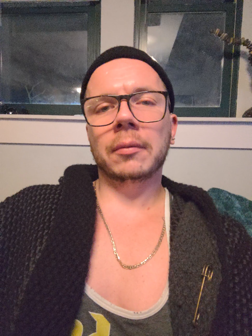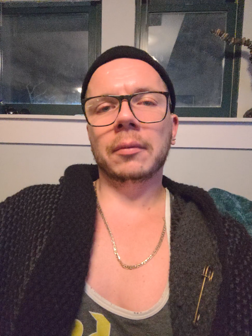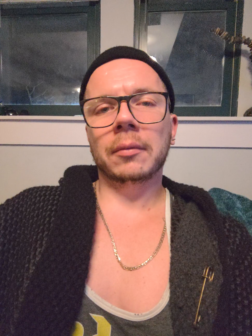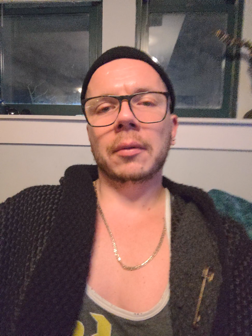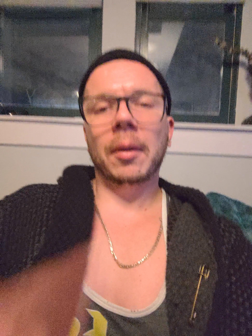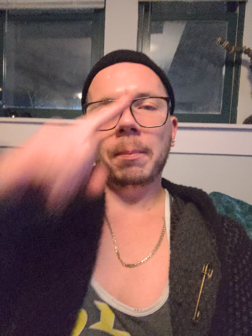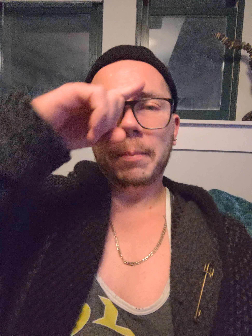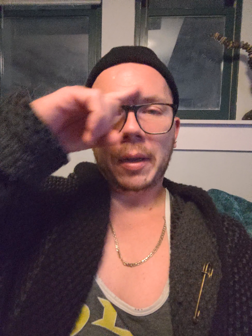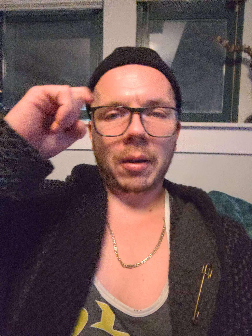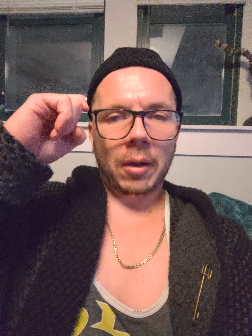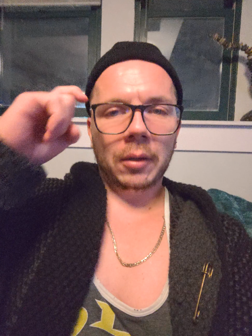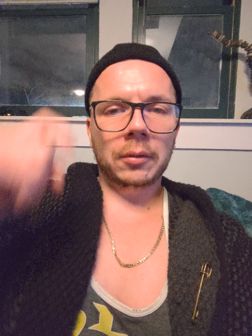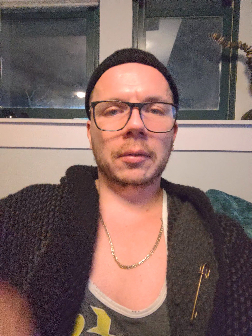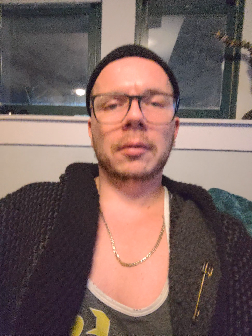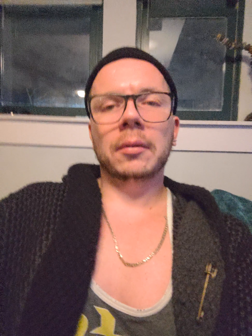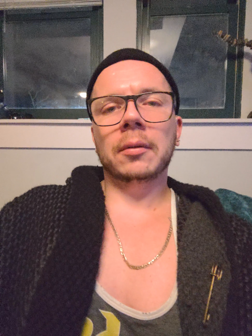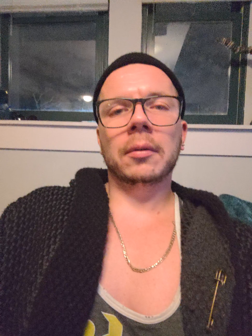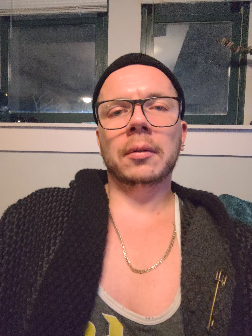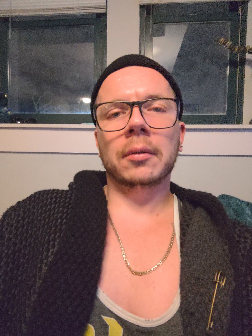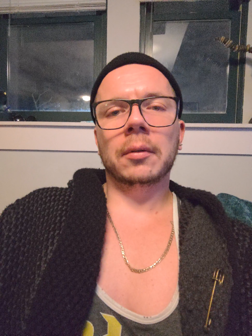because